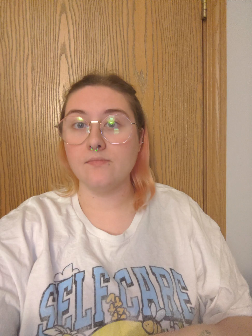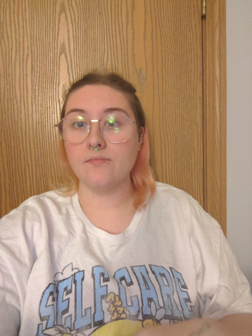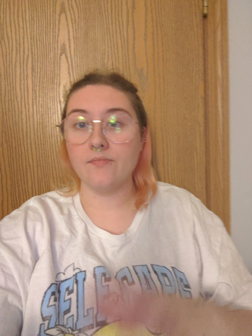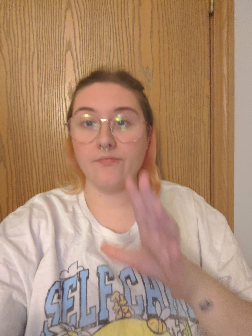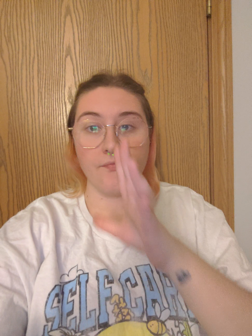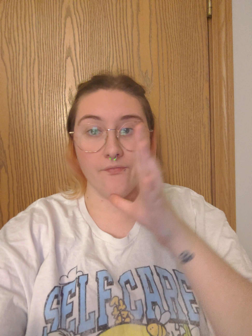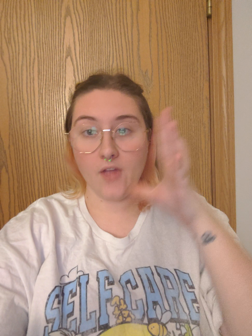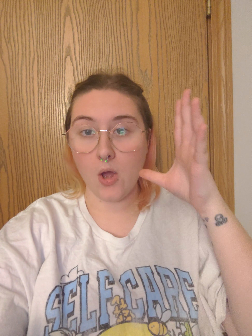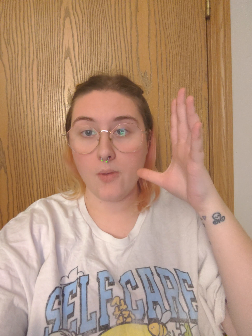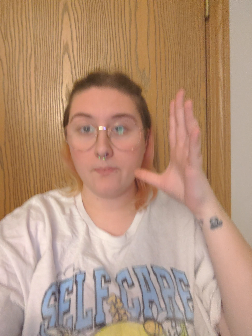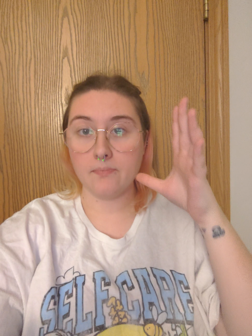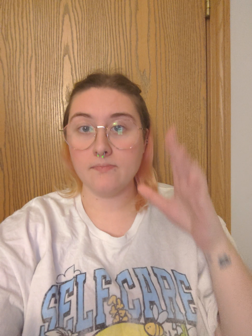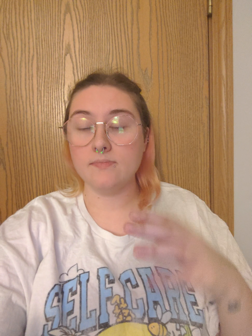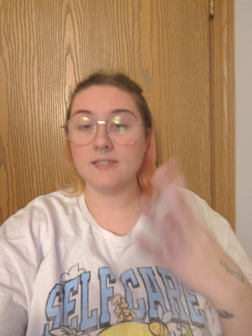farm